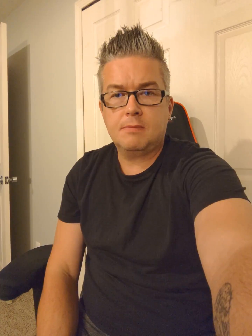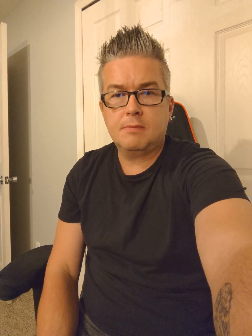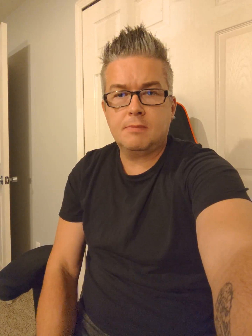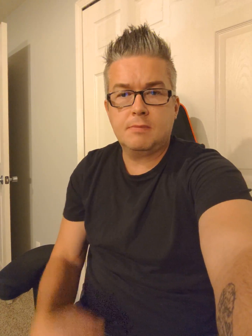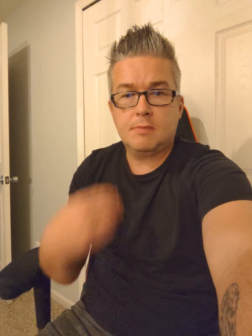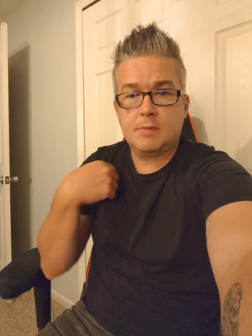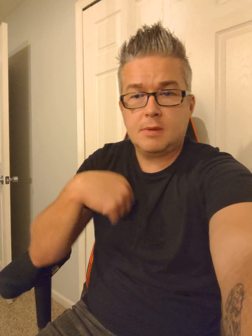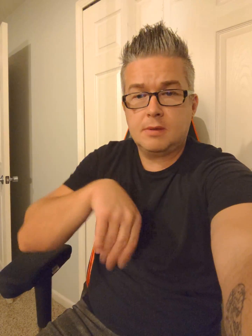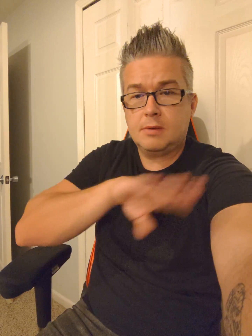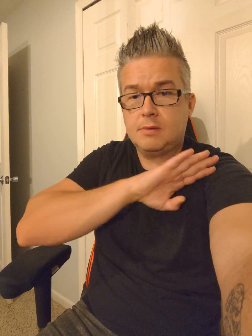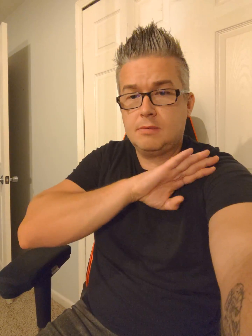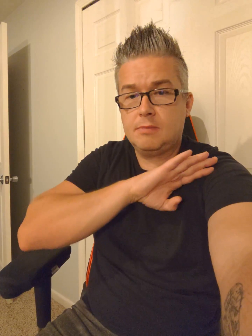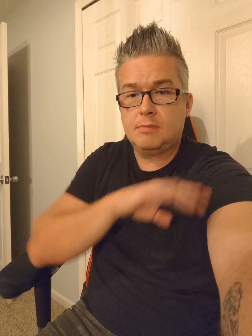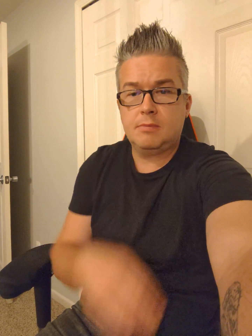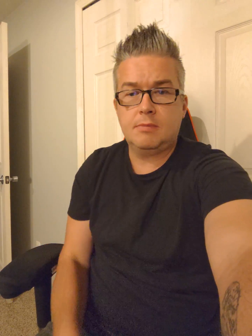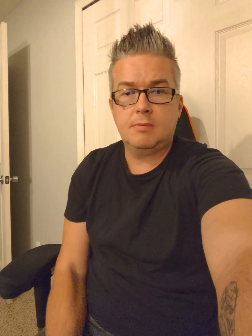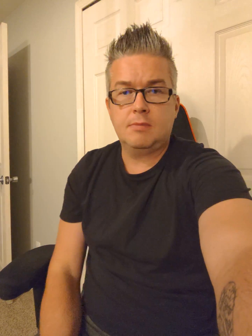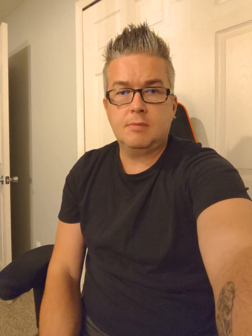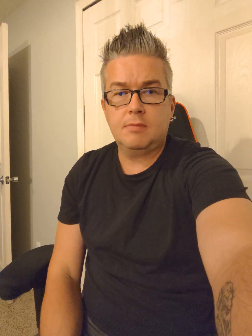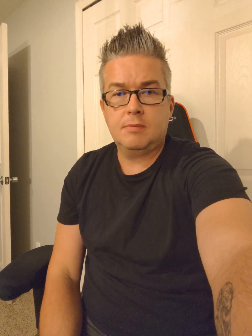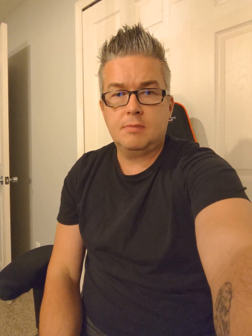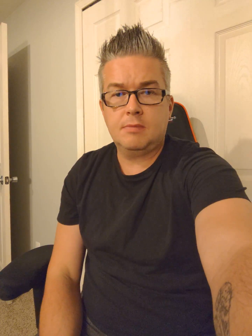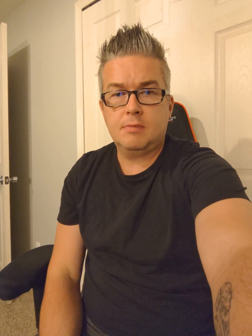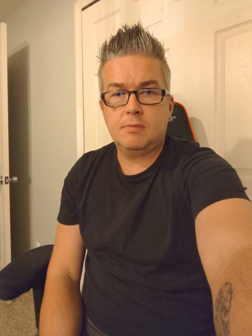scarf